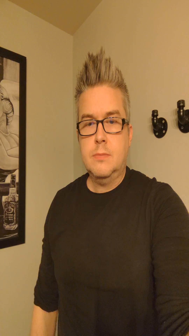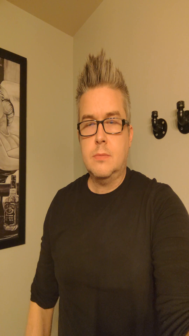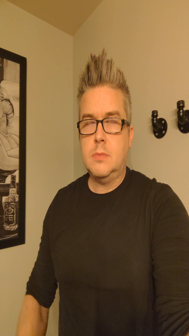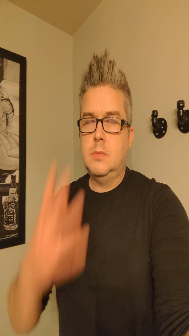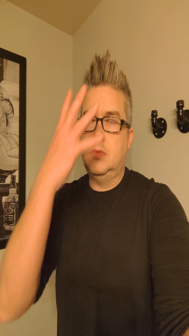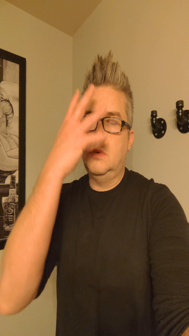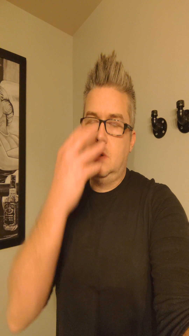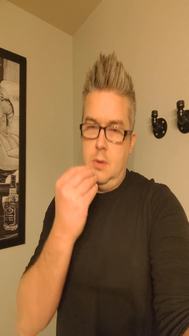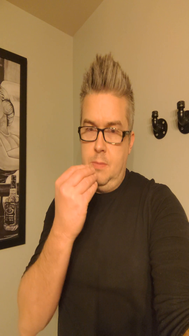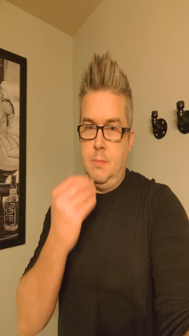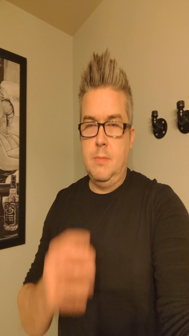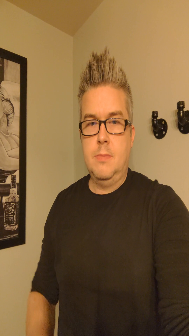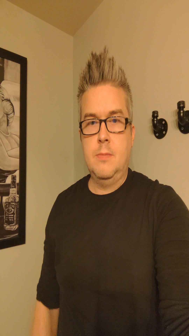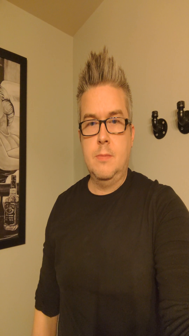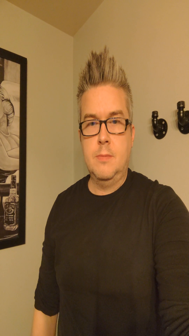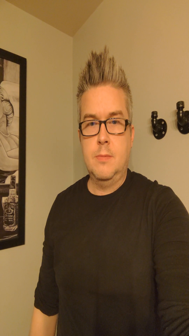sleep